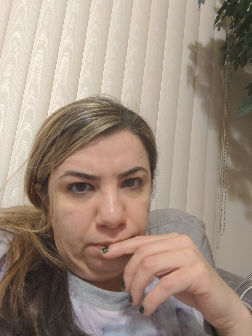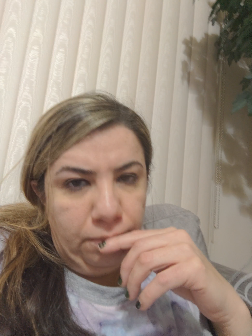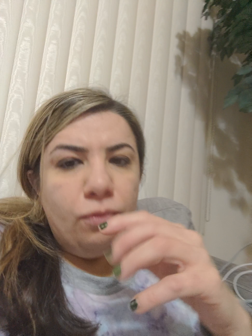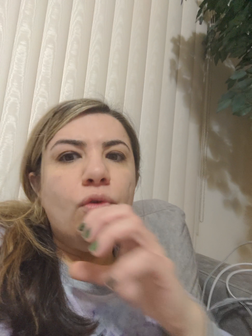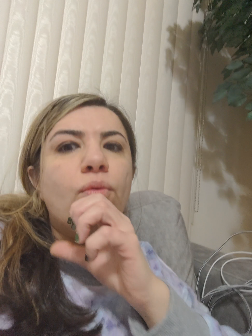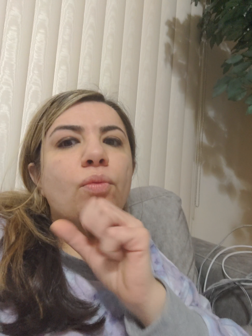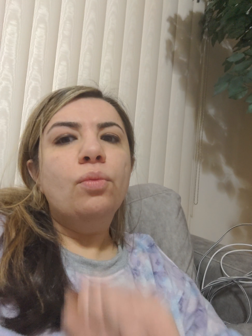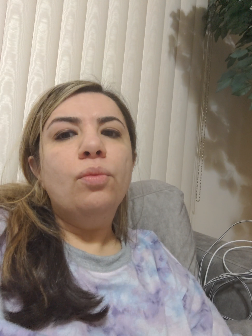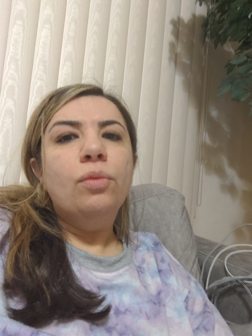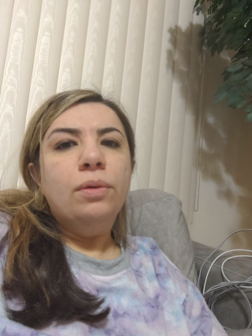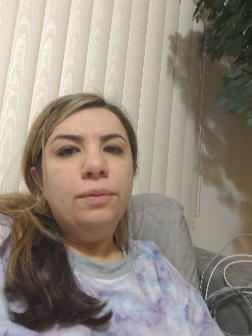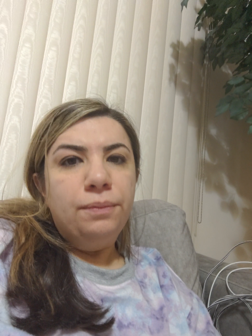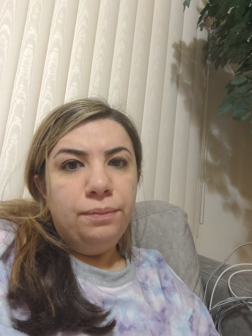old